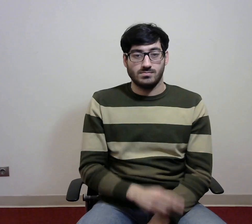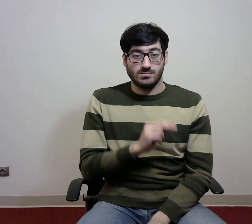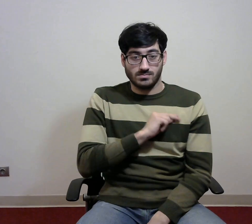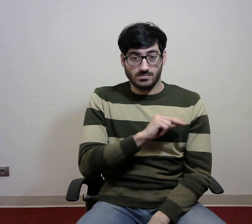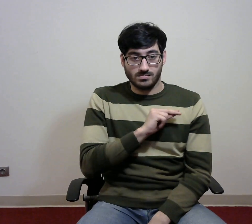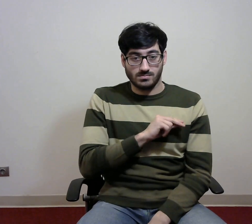işləmək